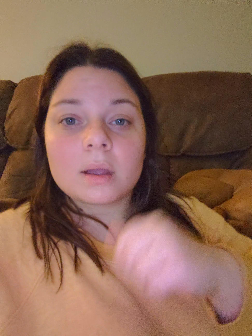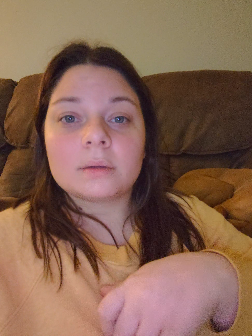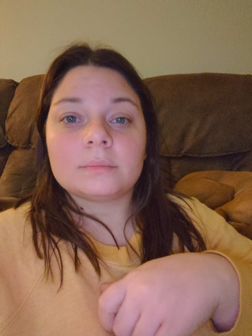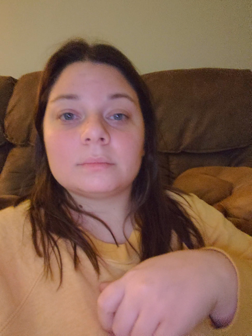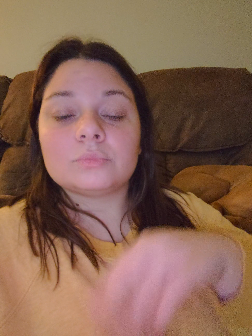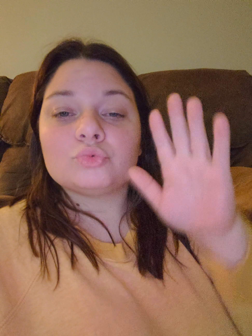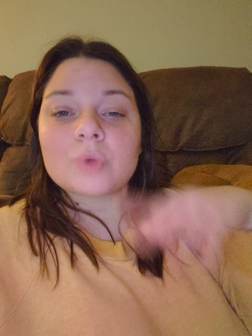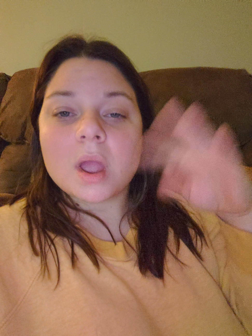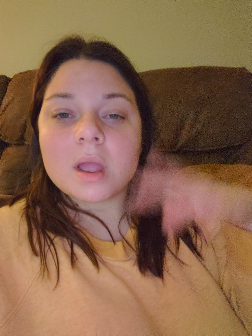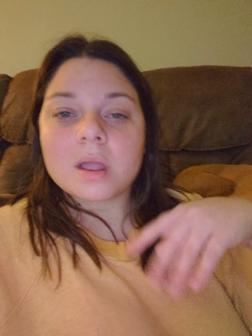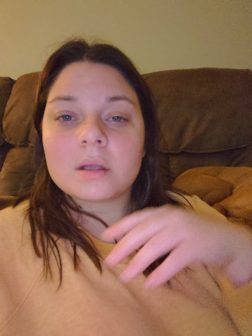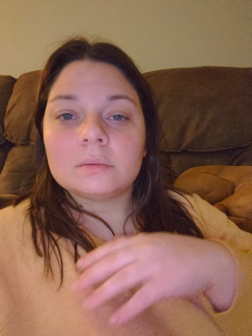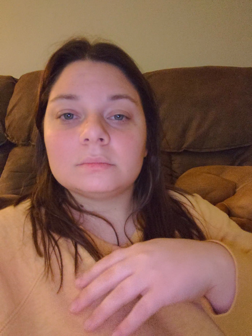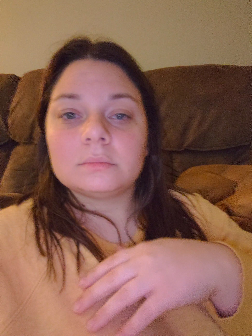rain